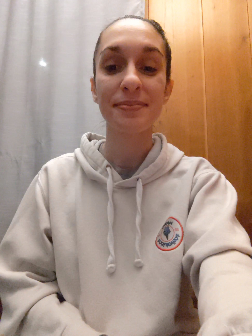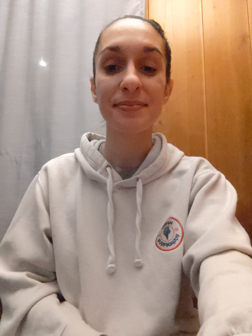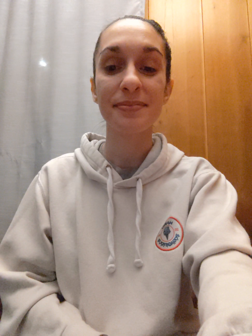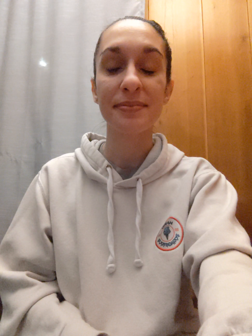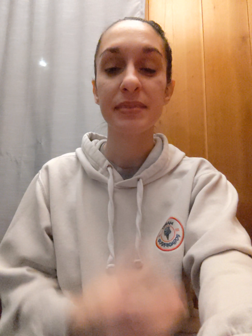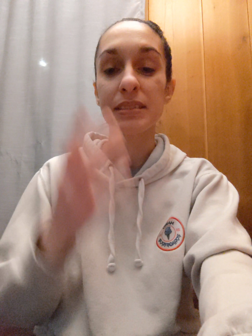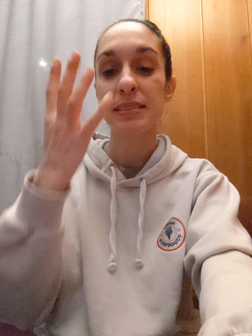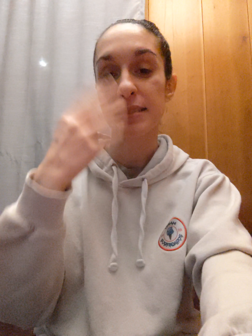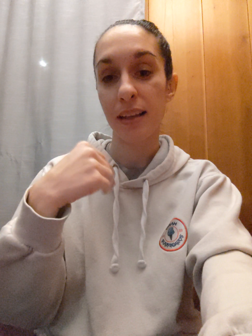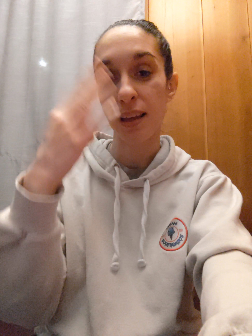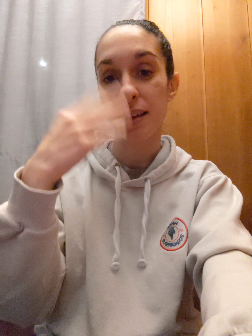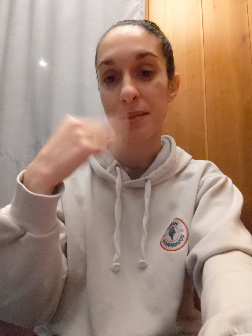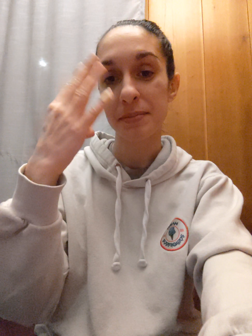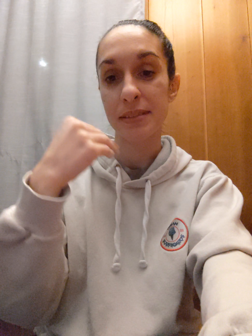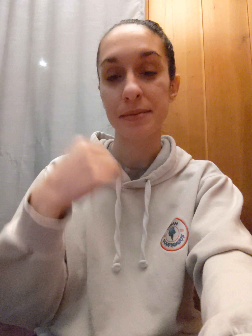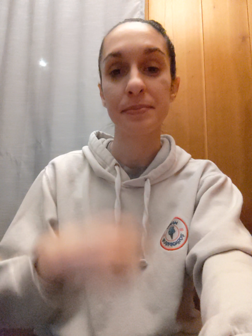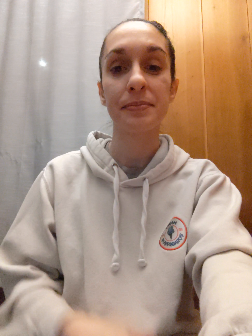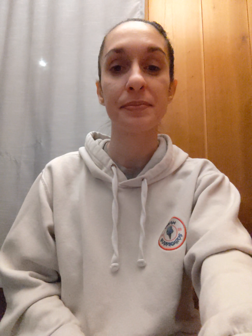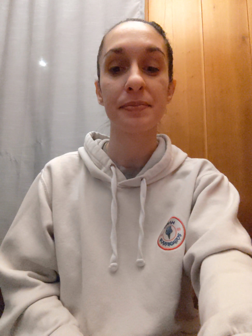sleepy